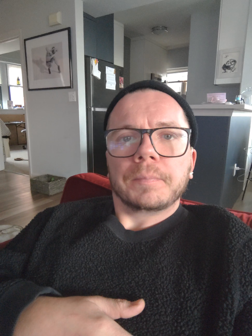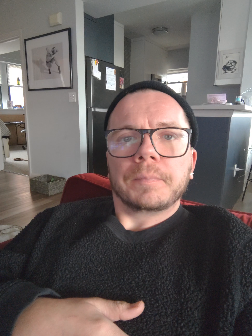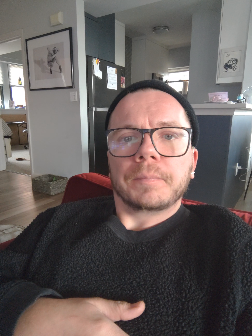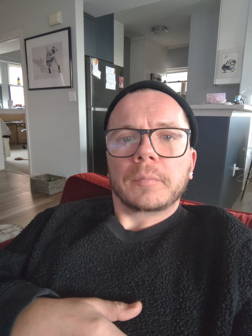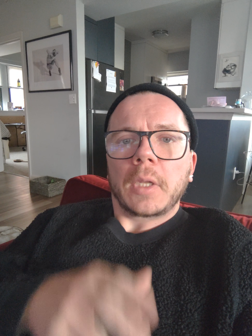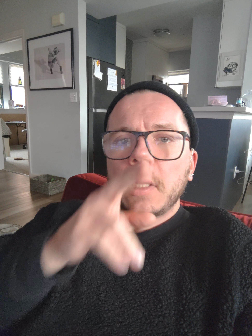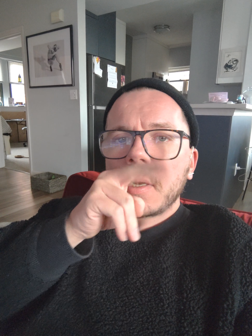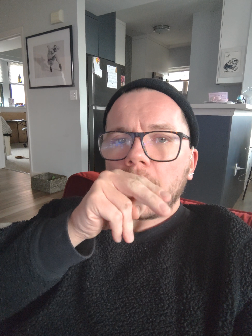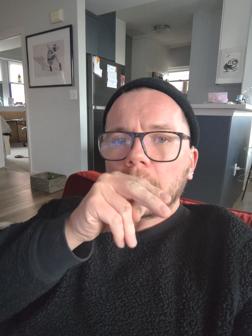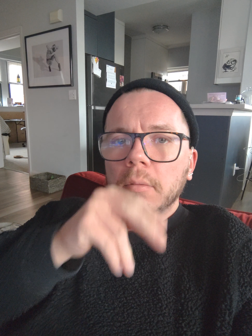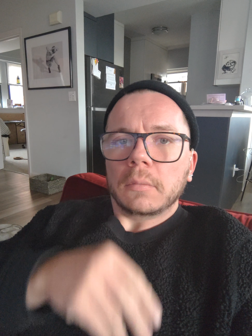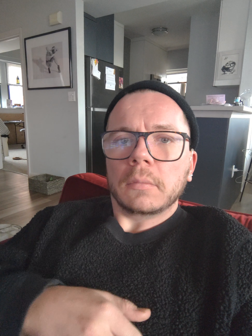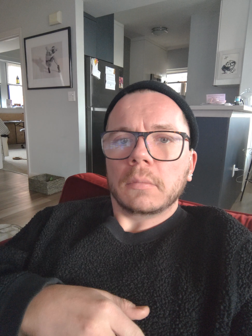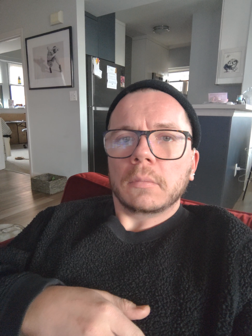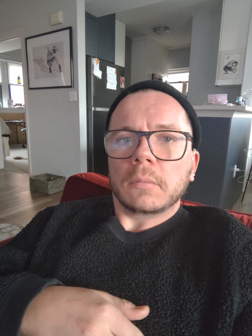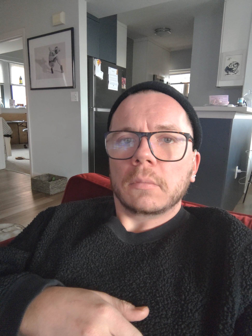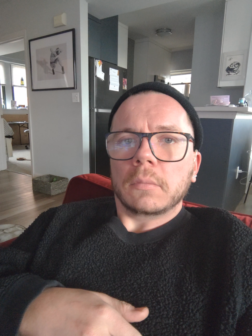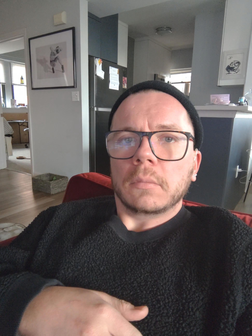tongue